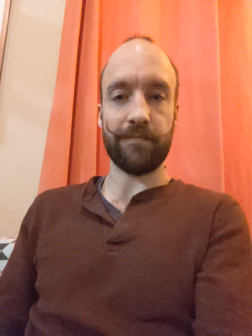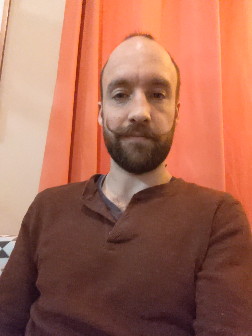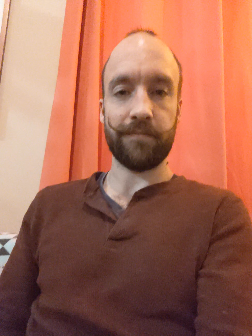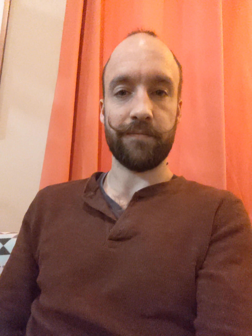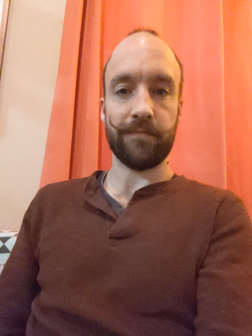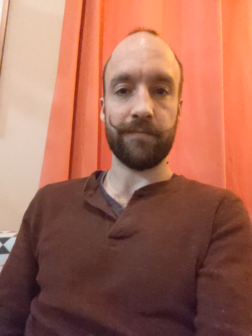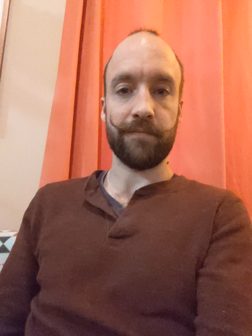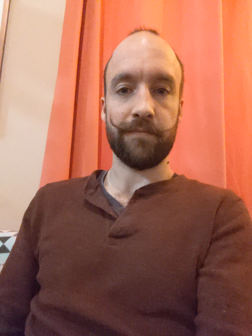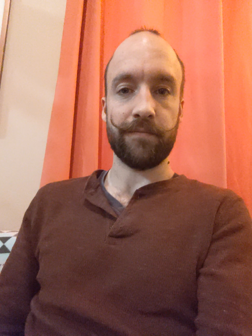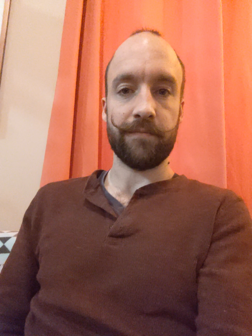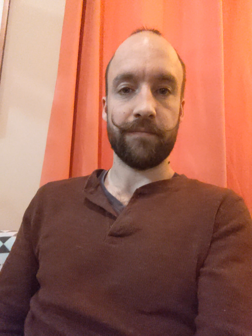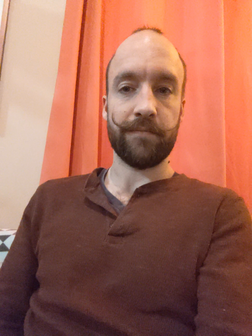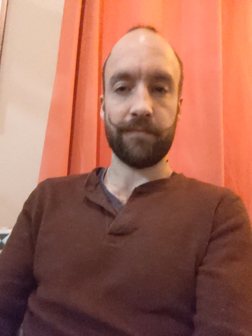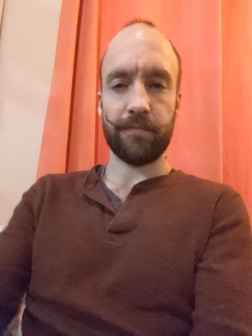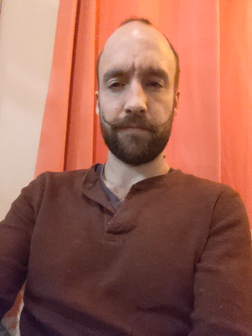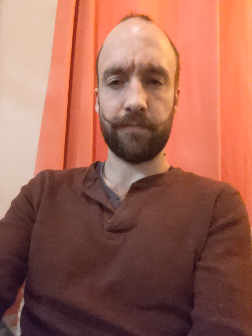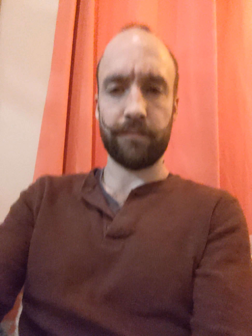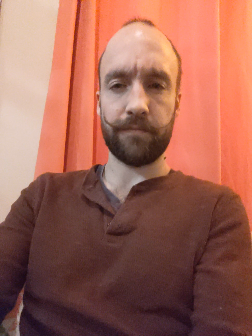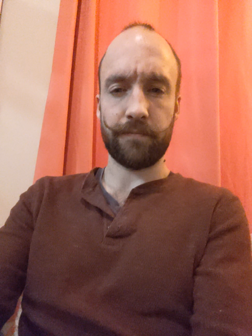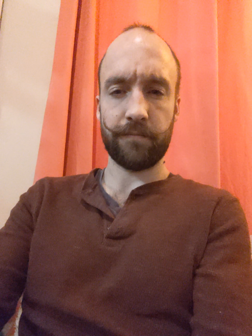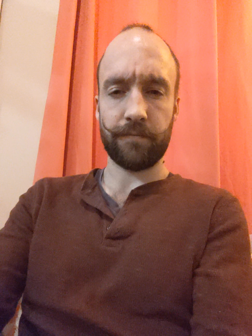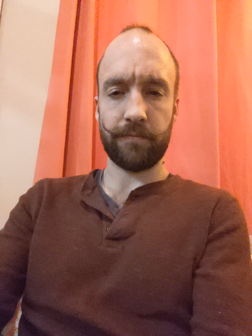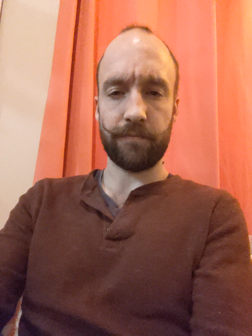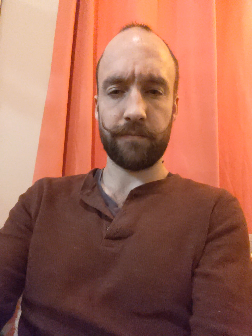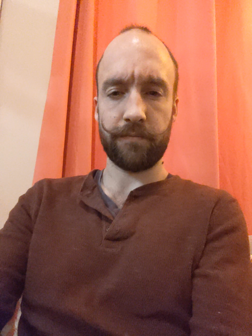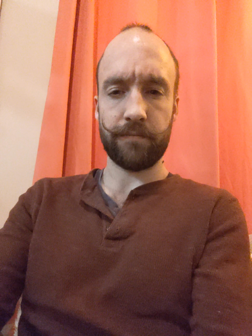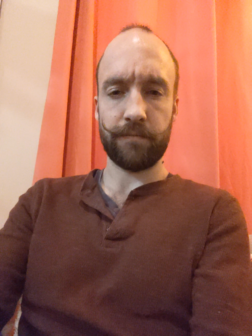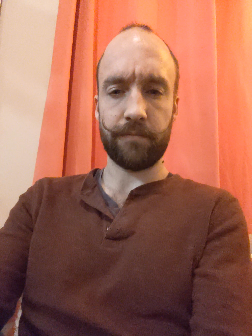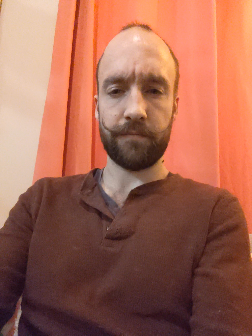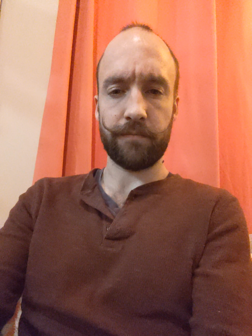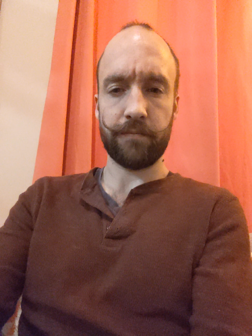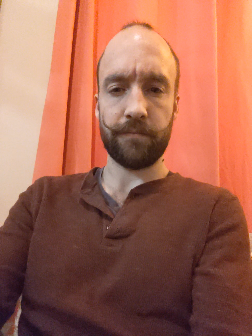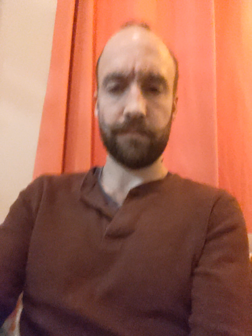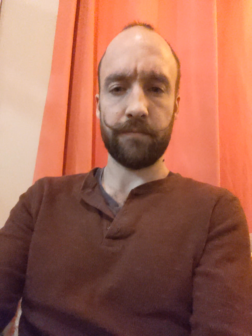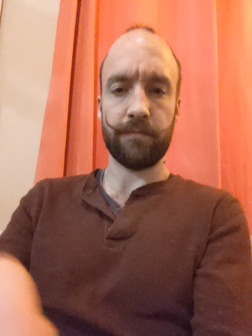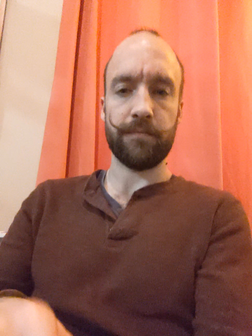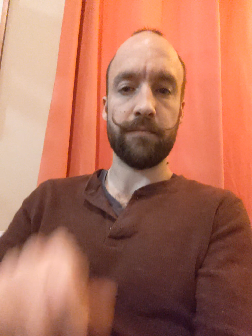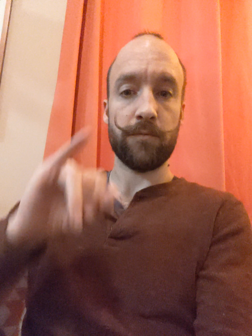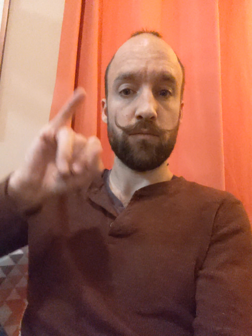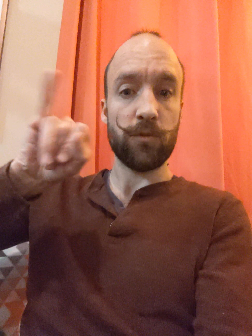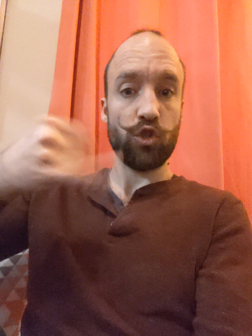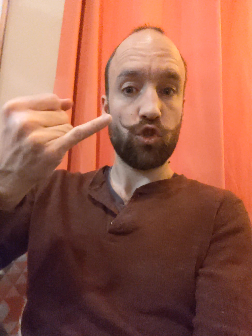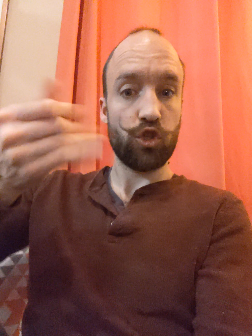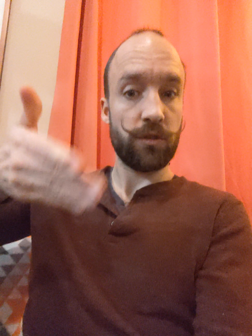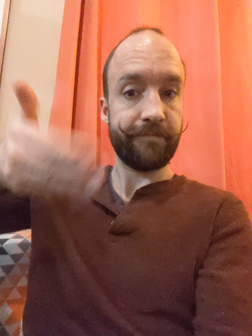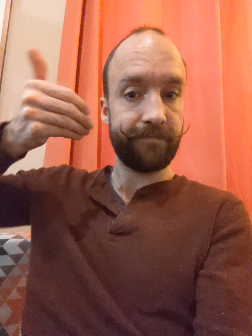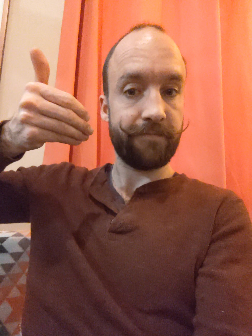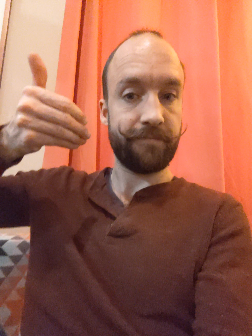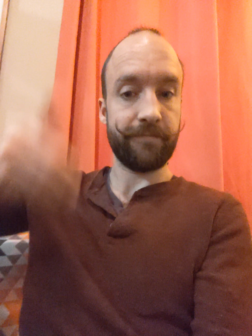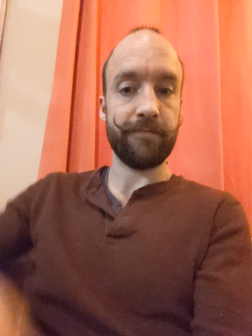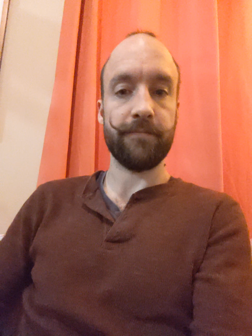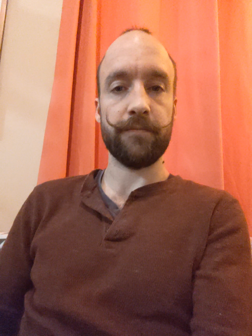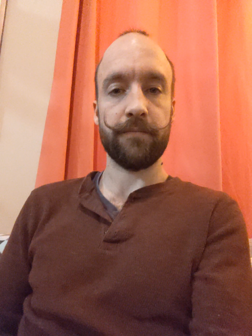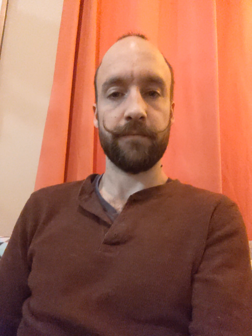jeans